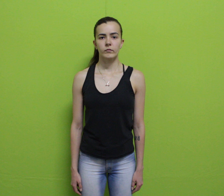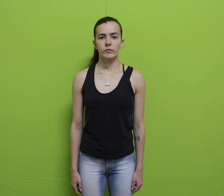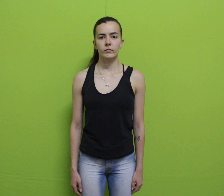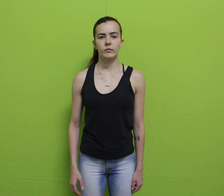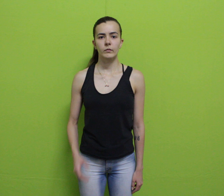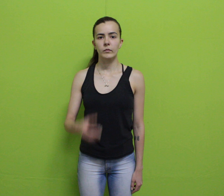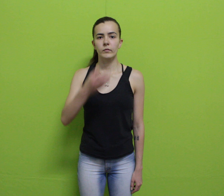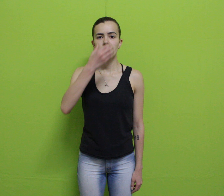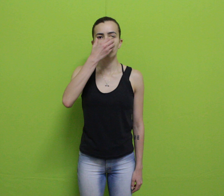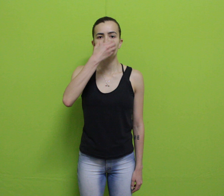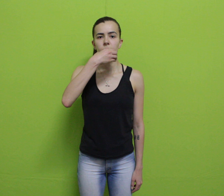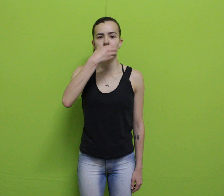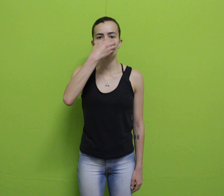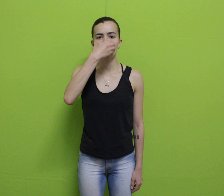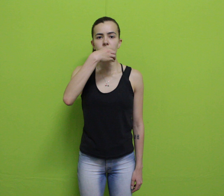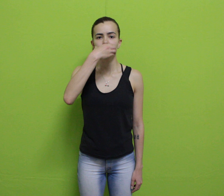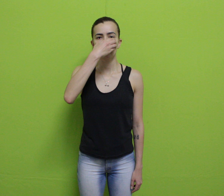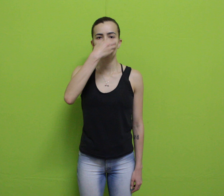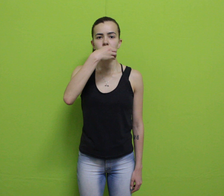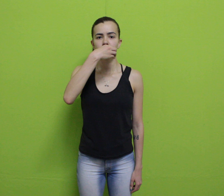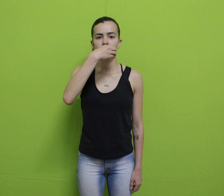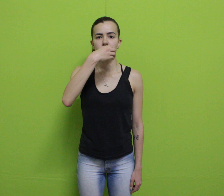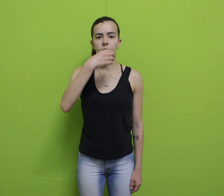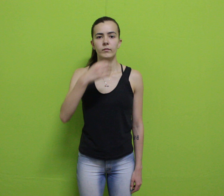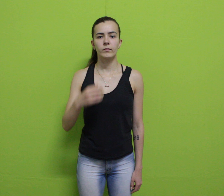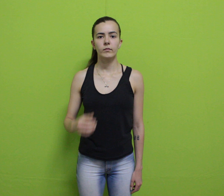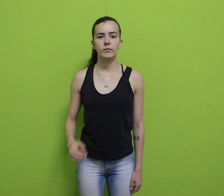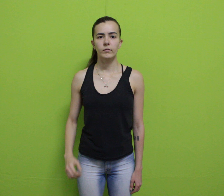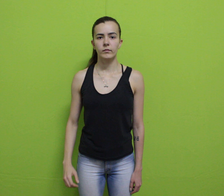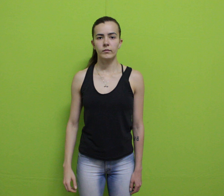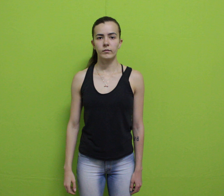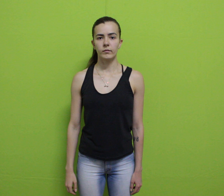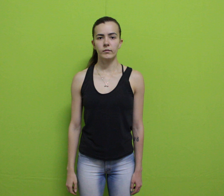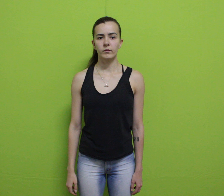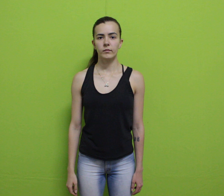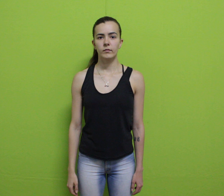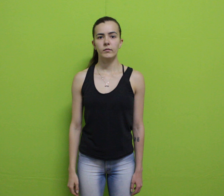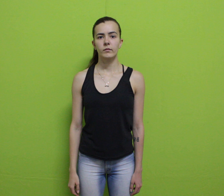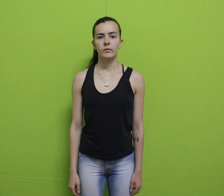maçã